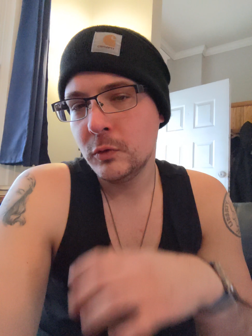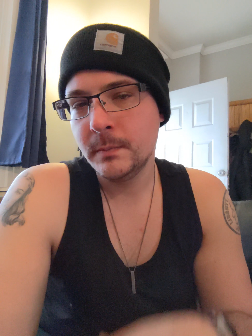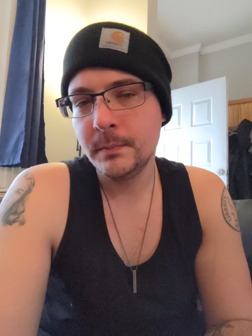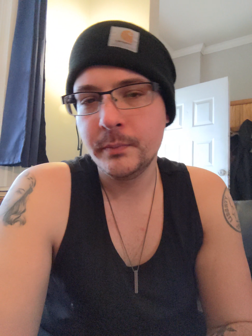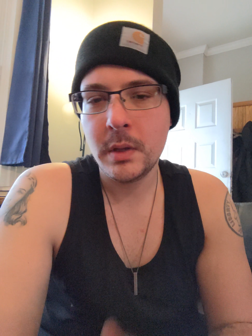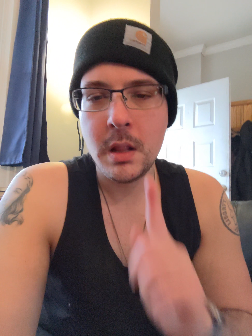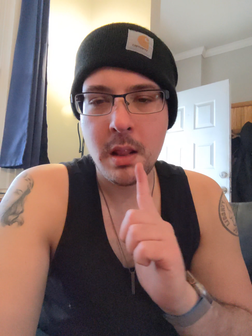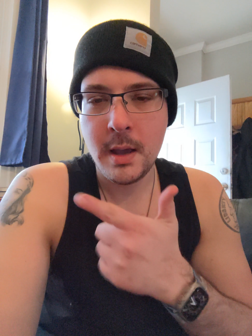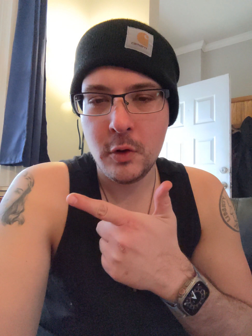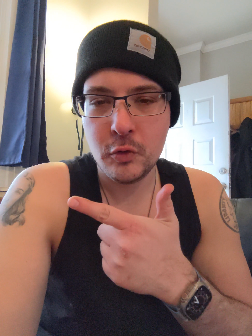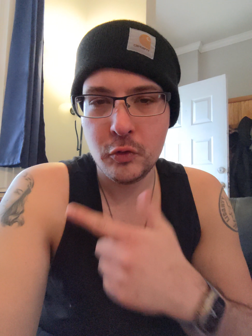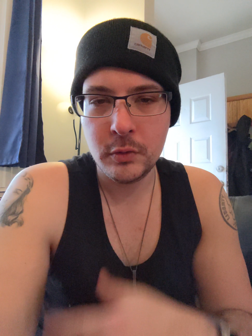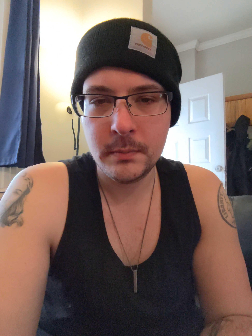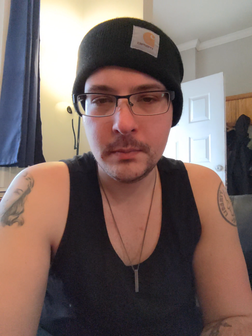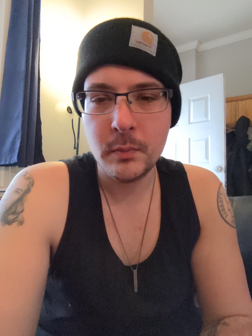later